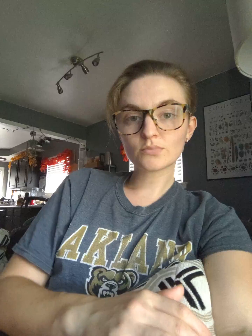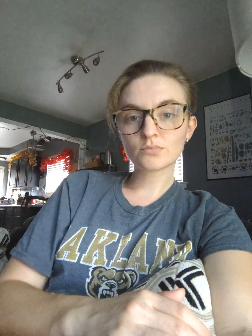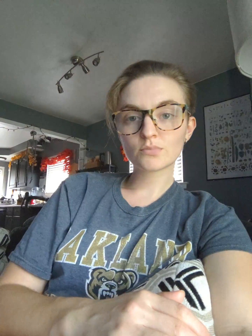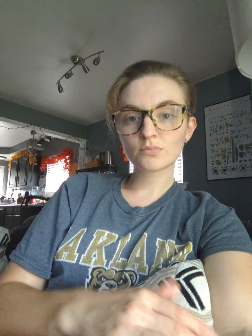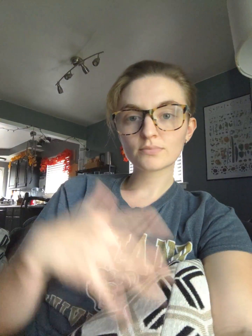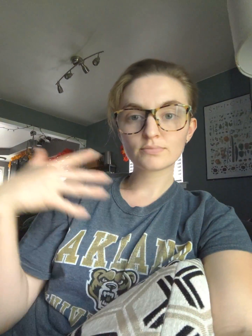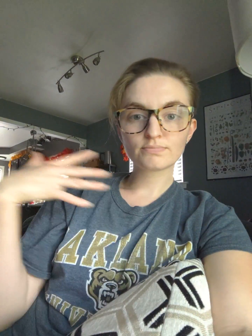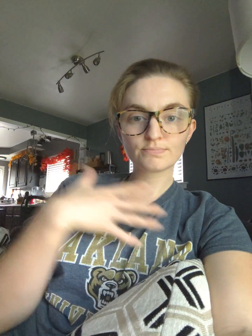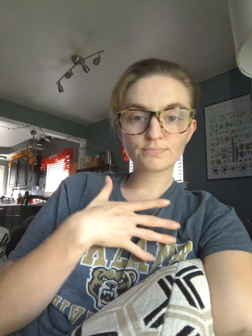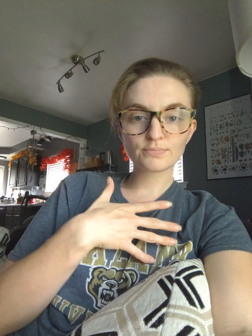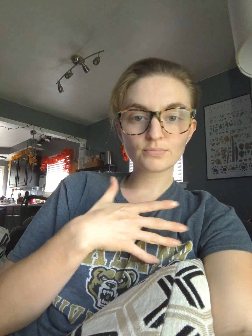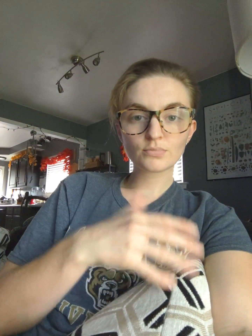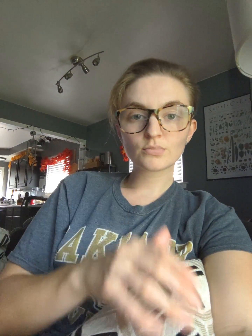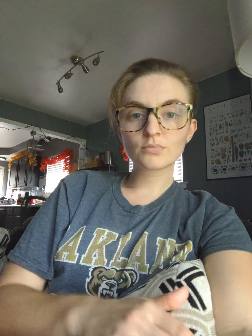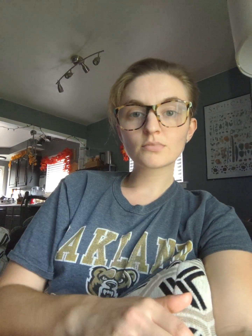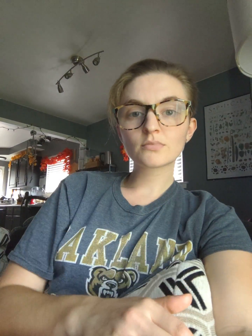scared